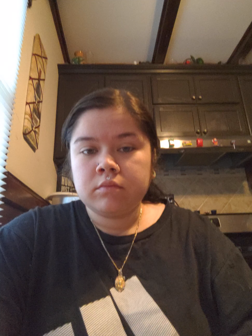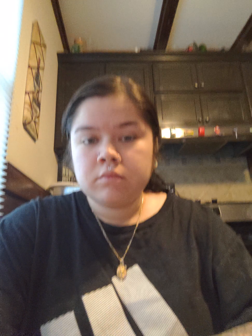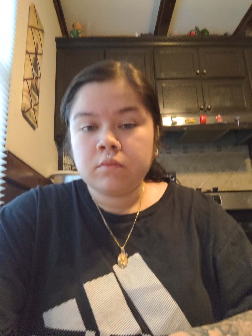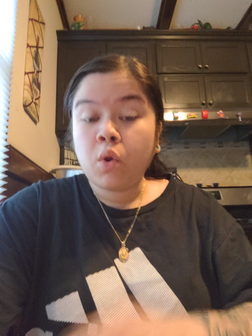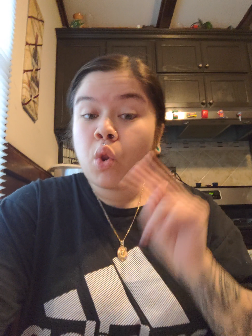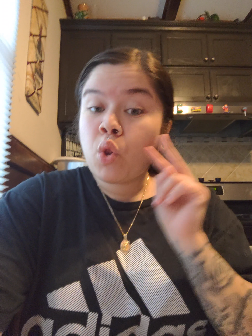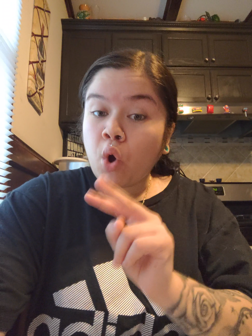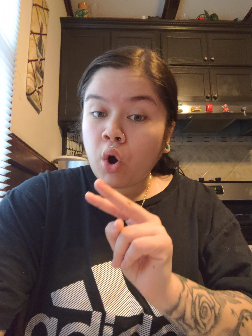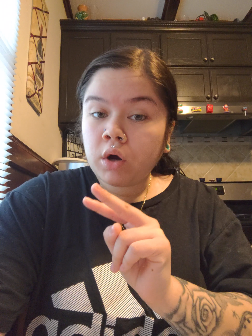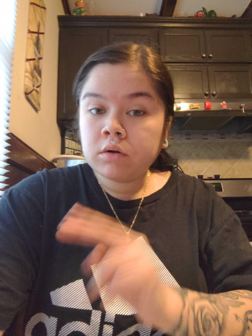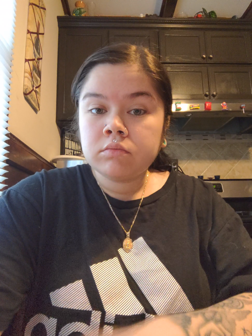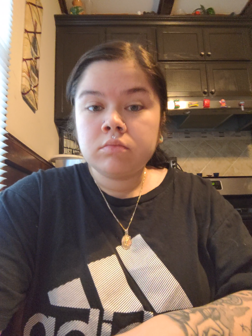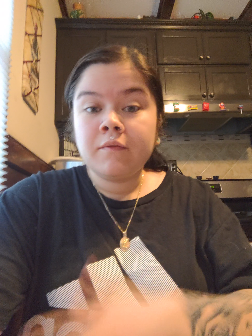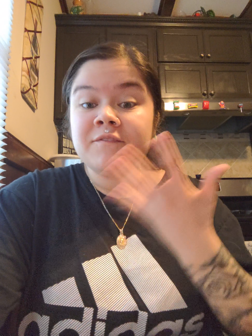look